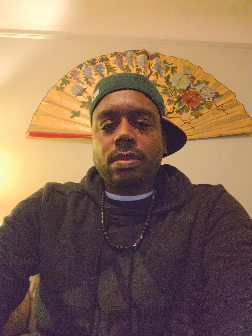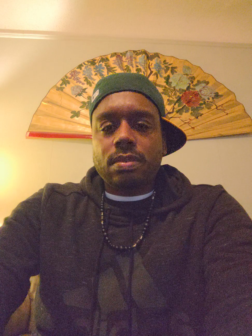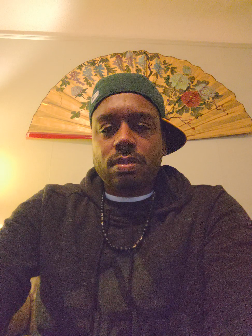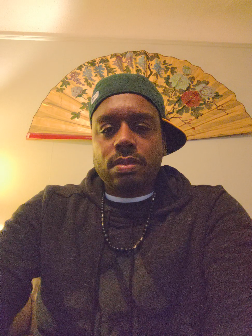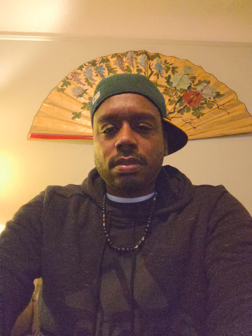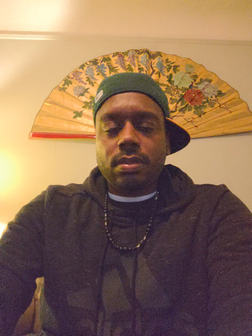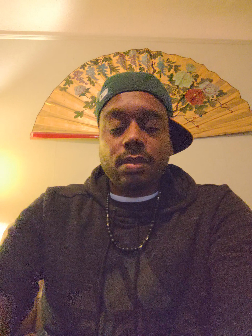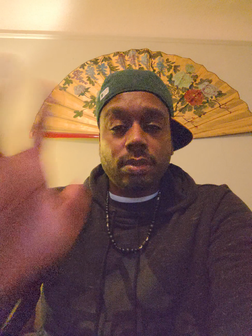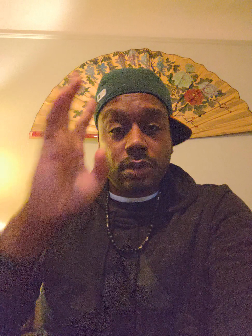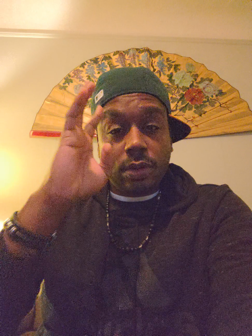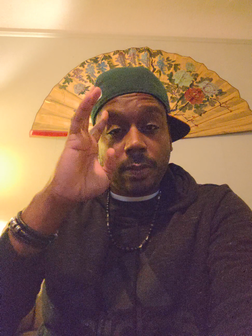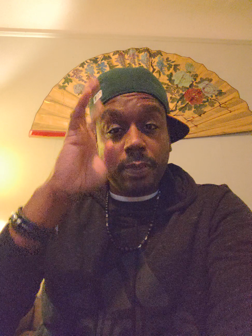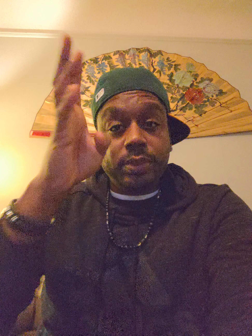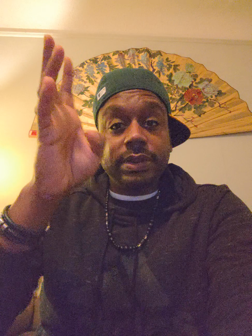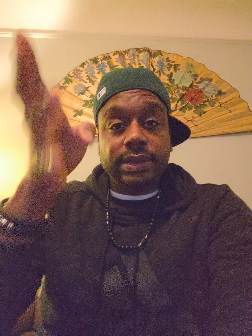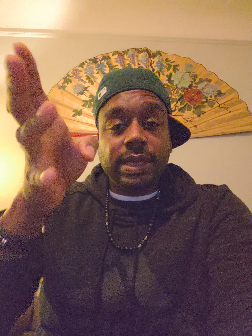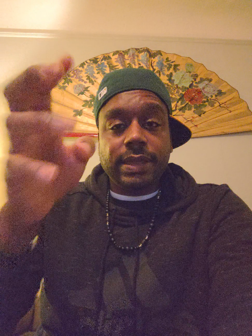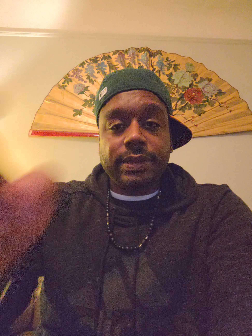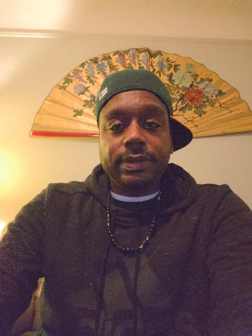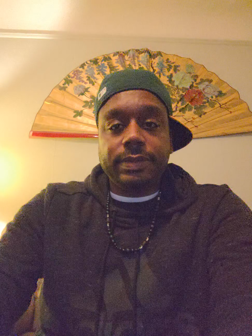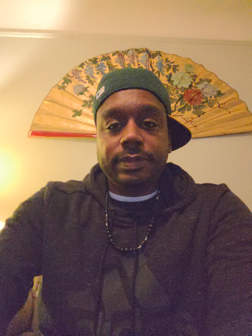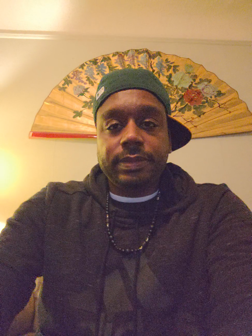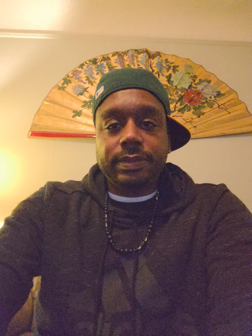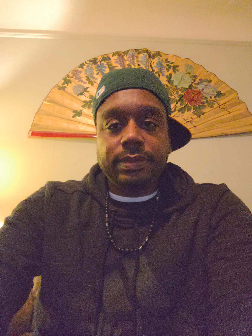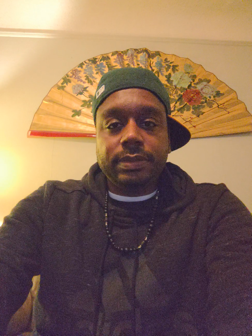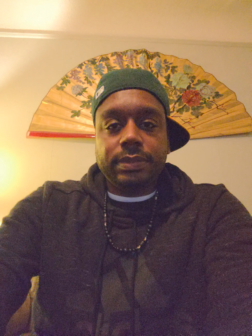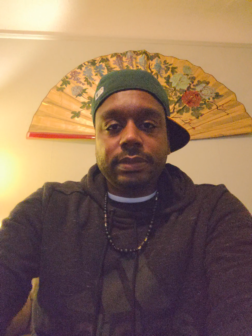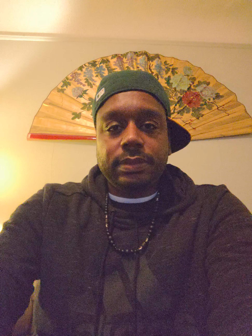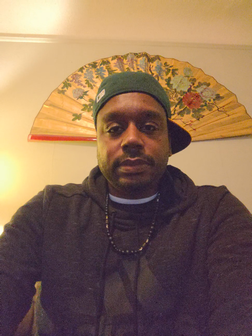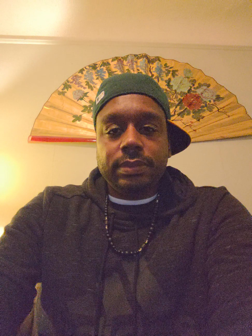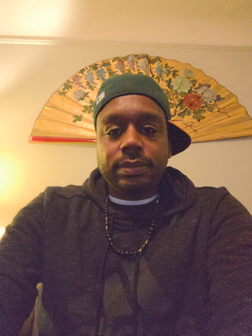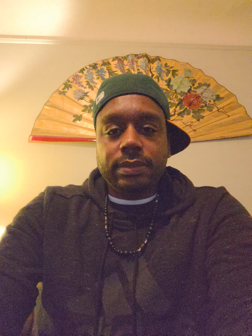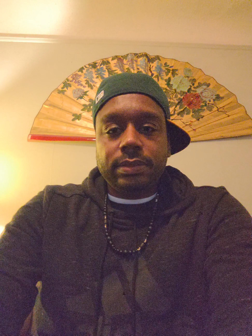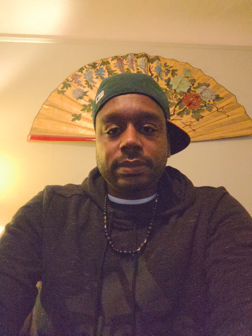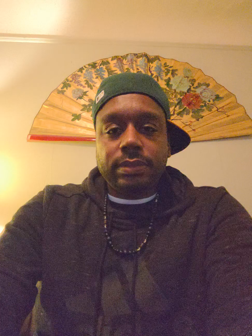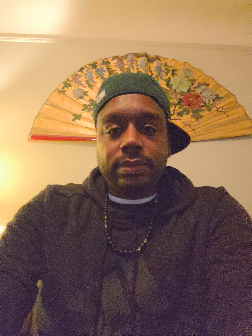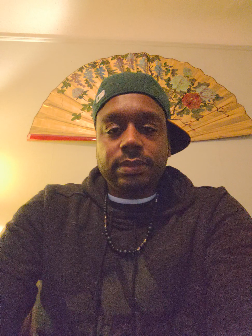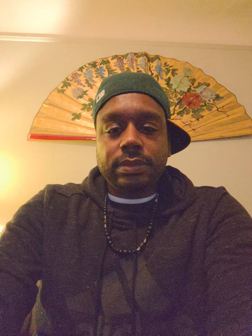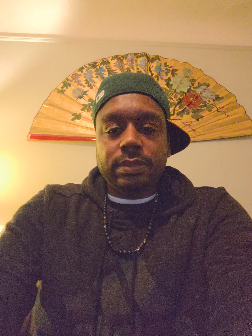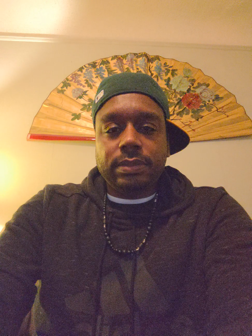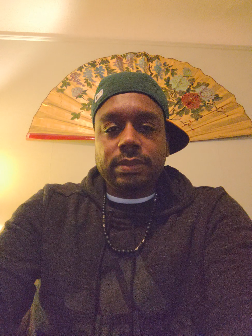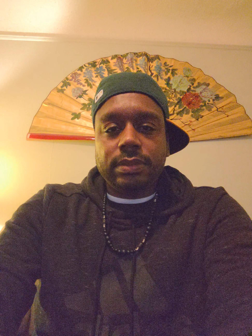pretend